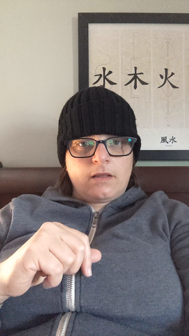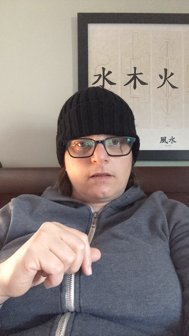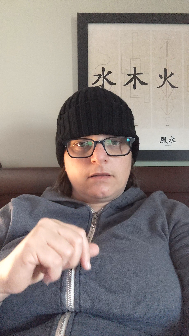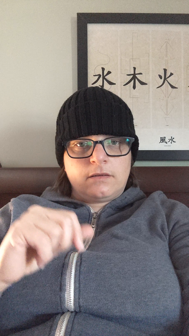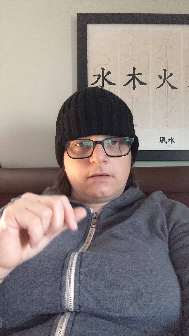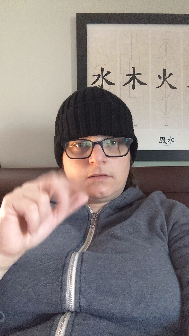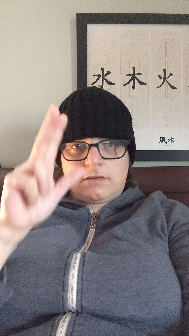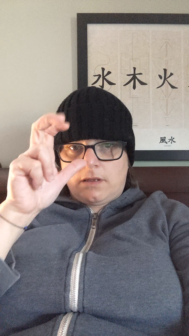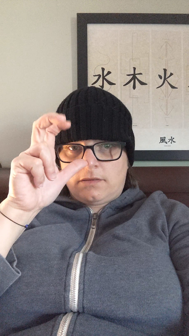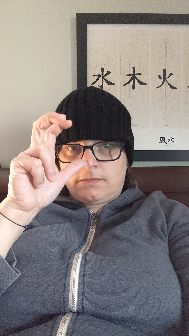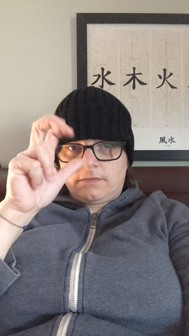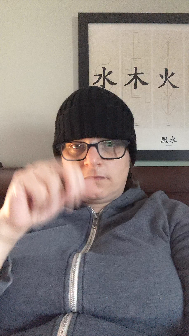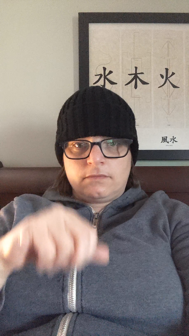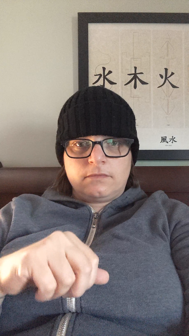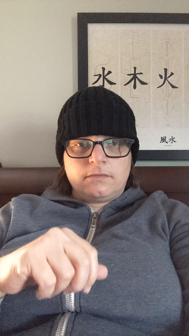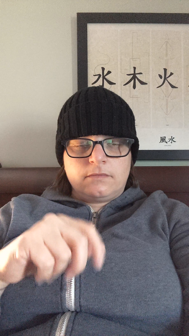ant